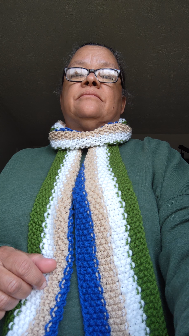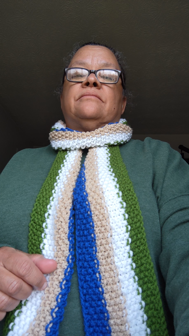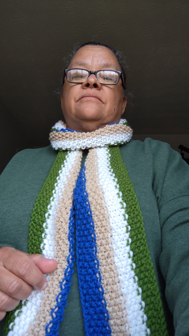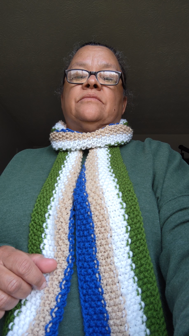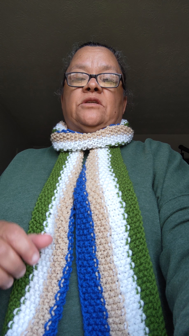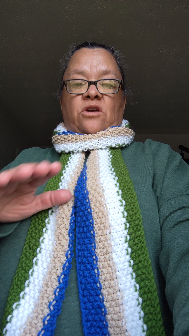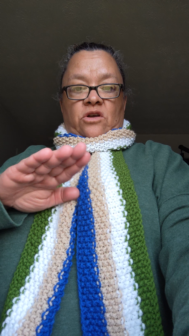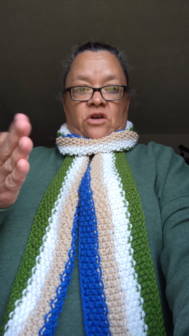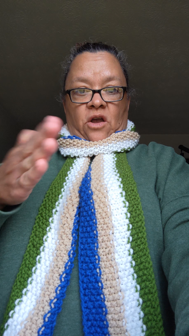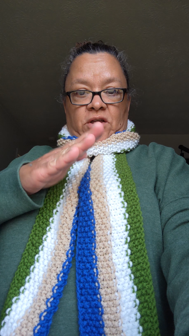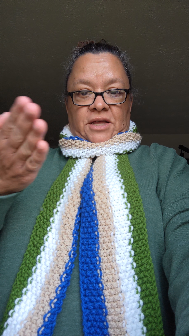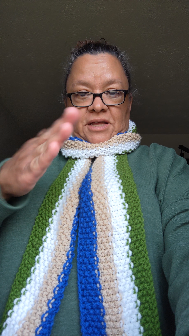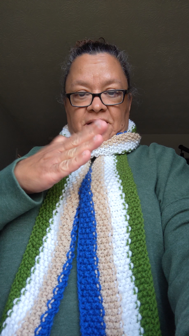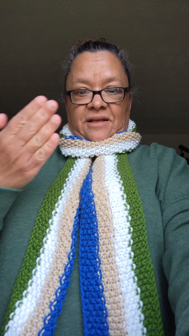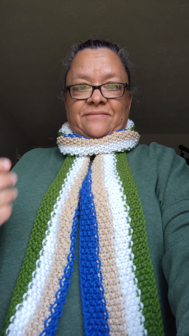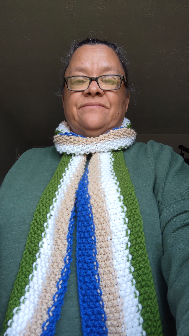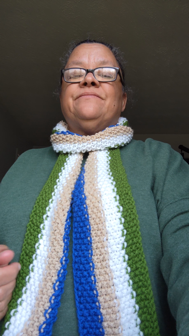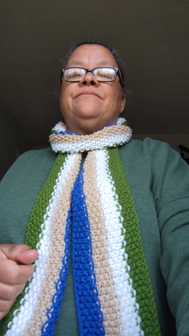cook